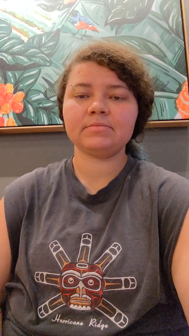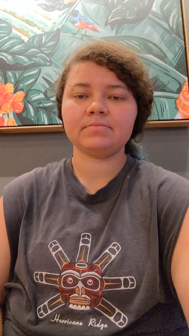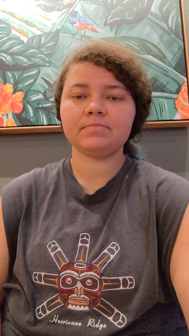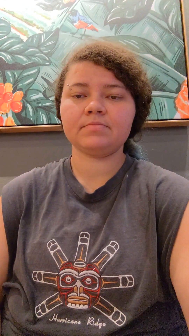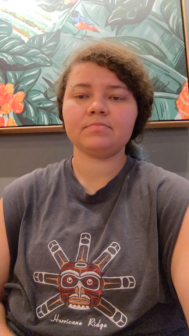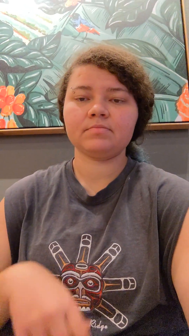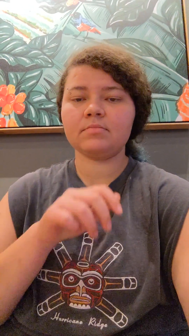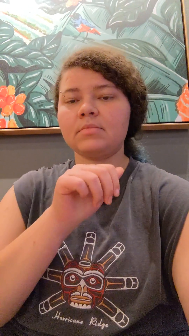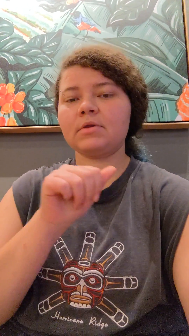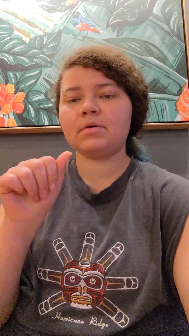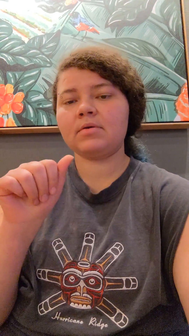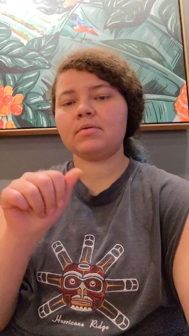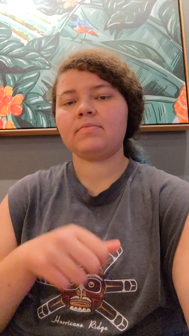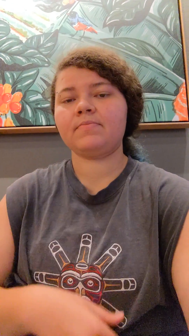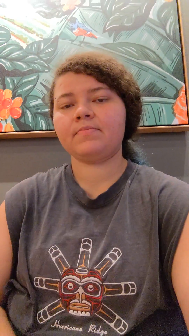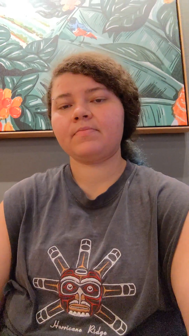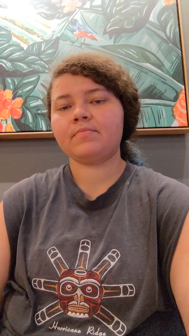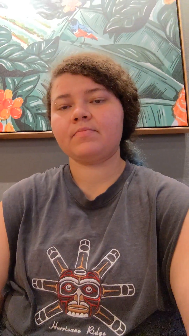a